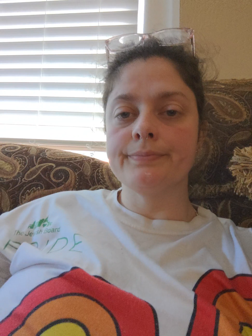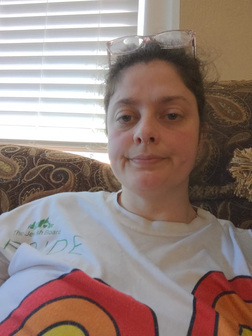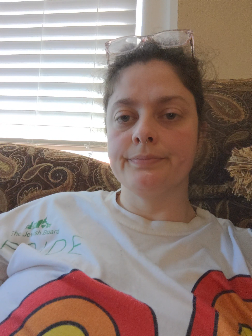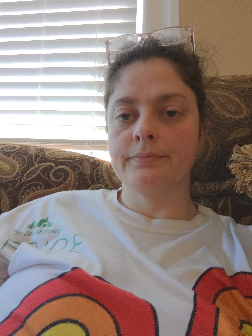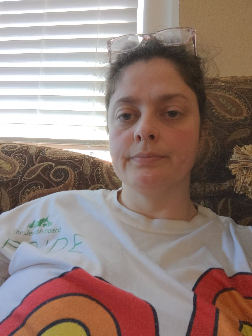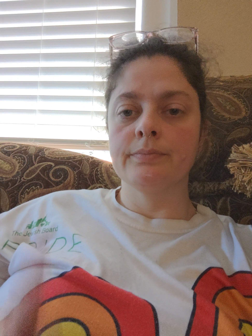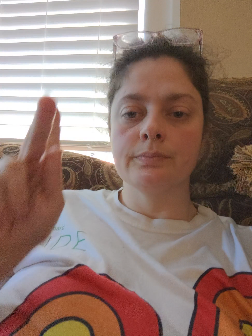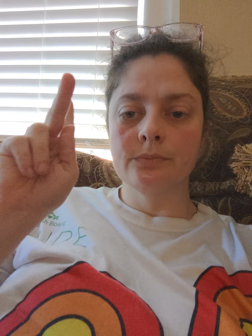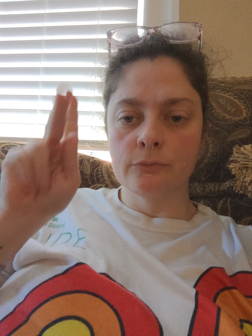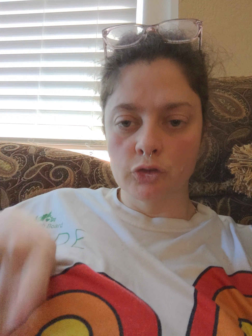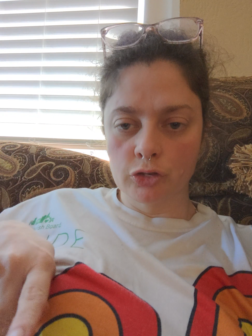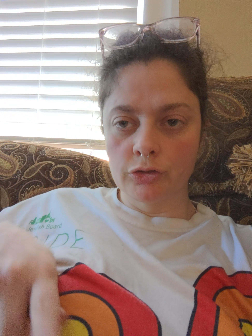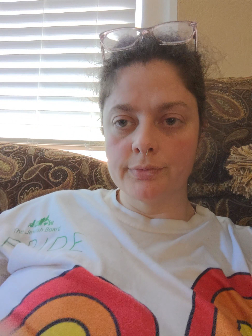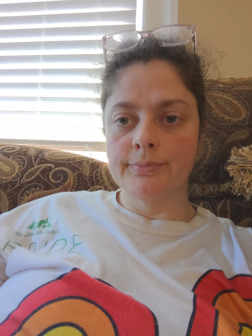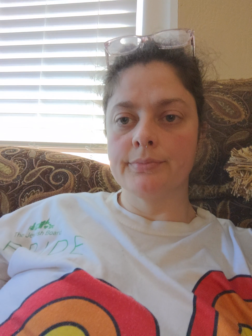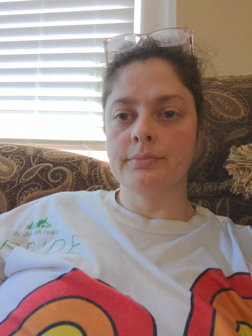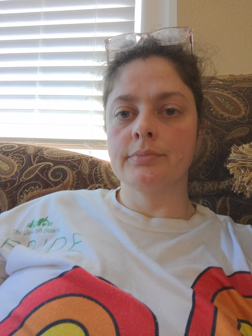person